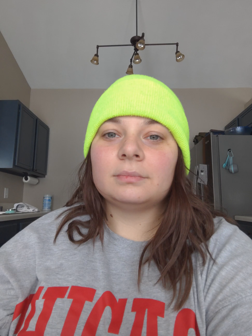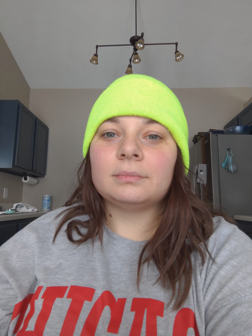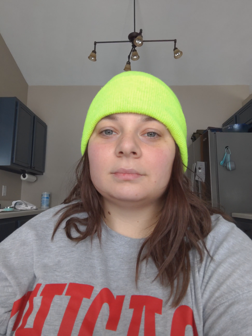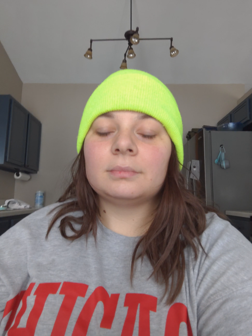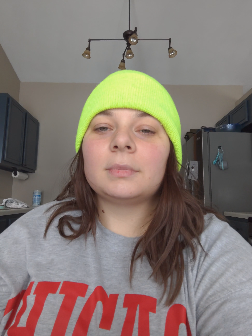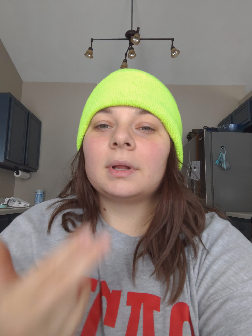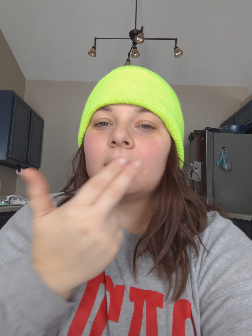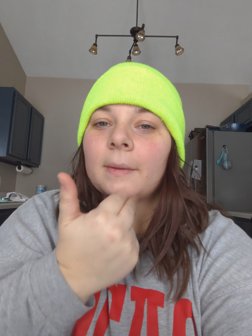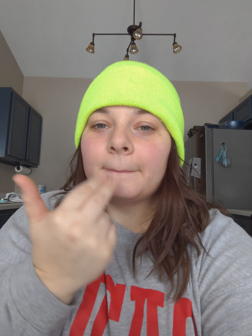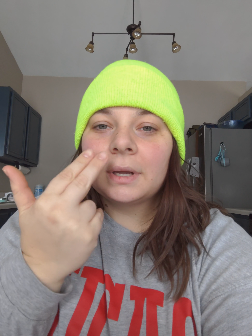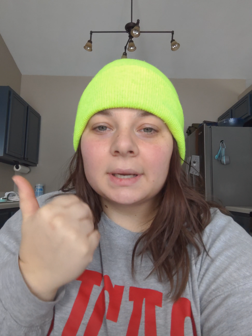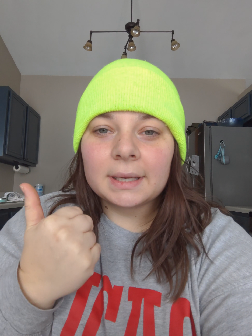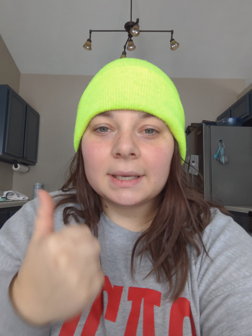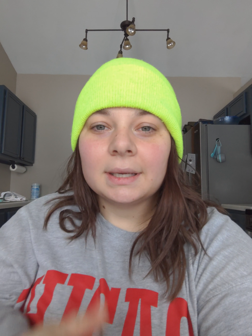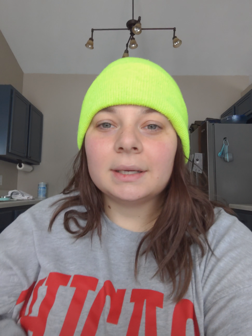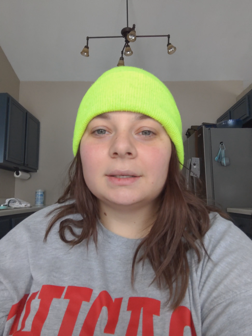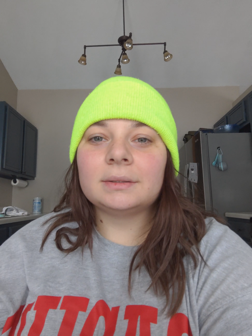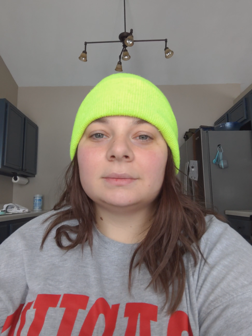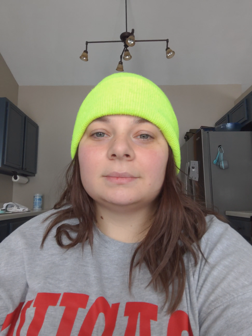napkin